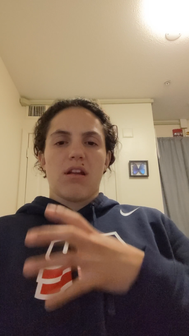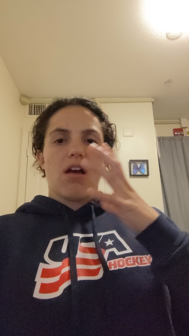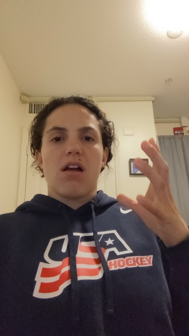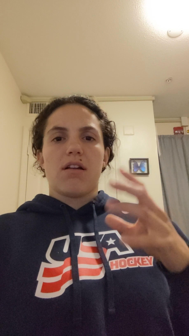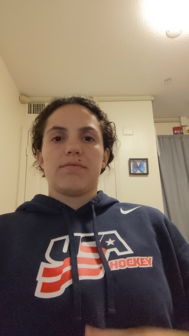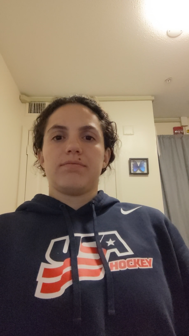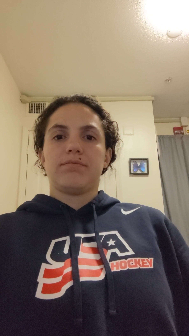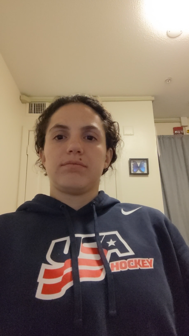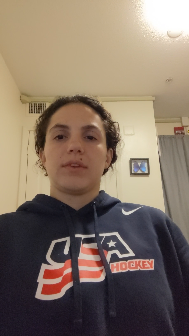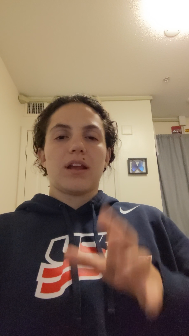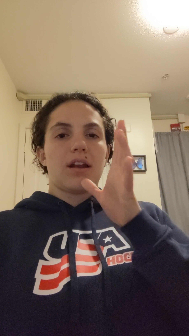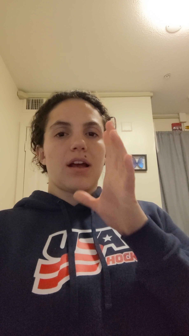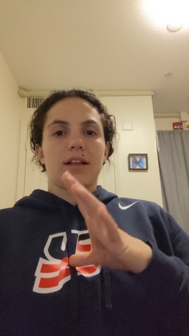lady